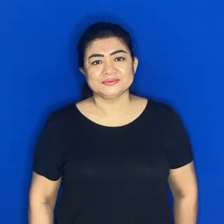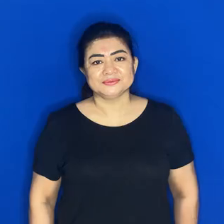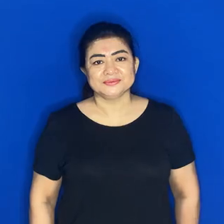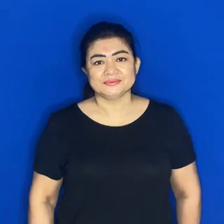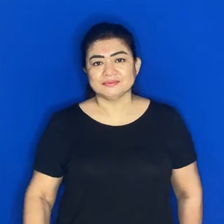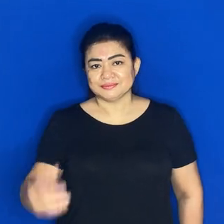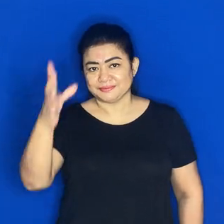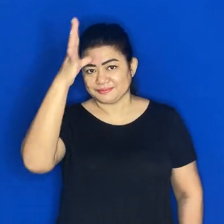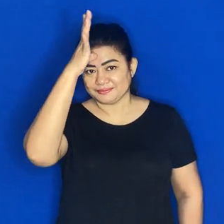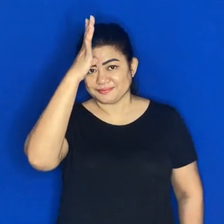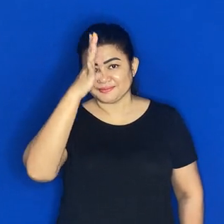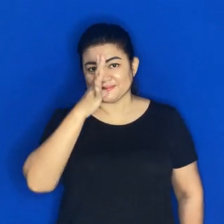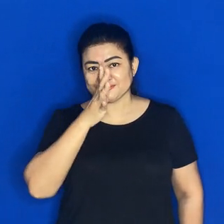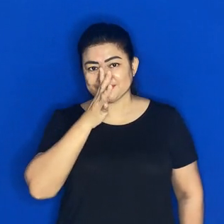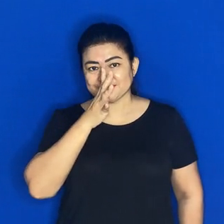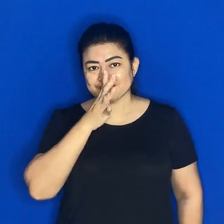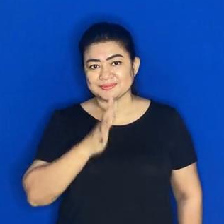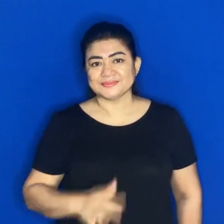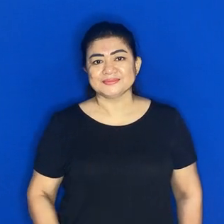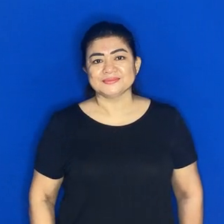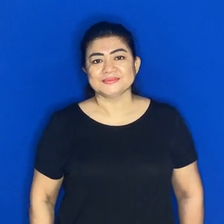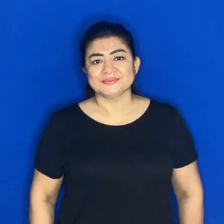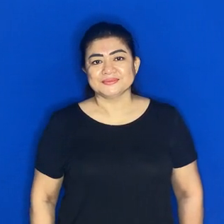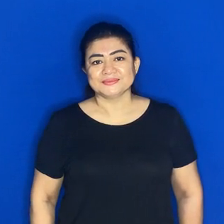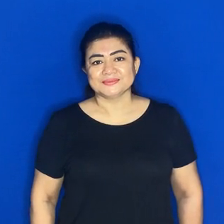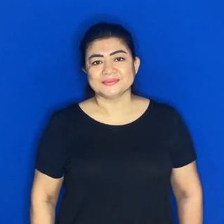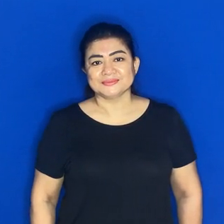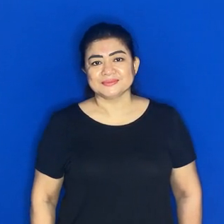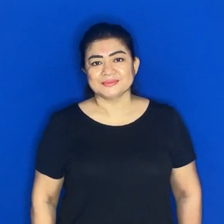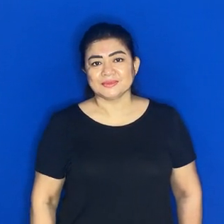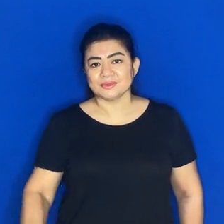parents